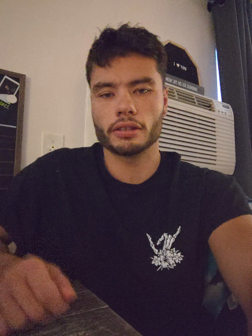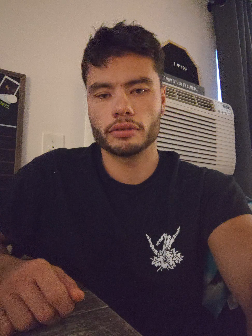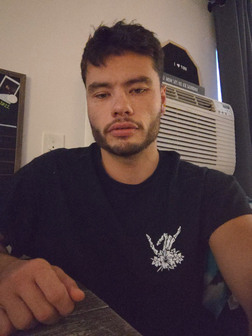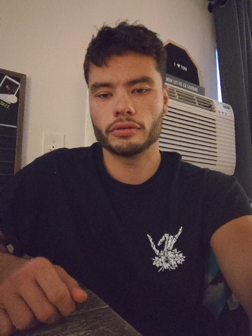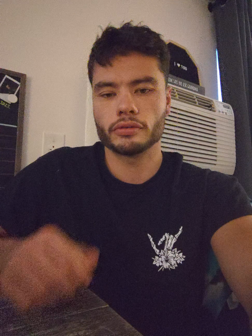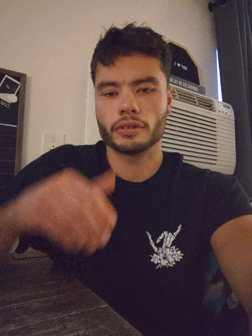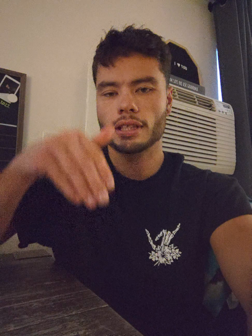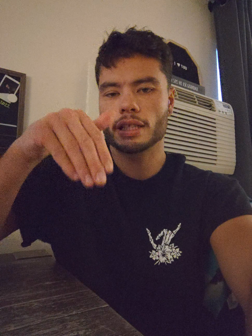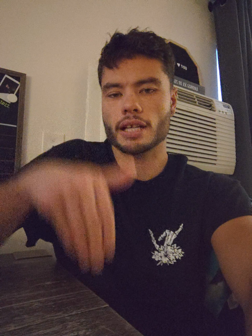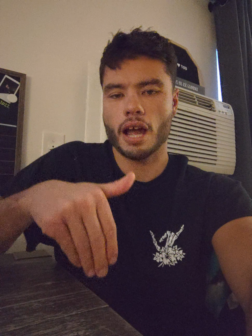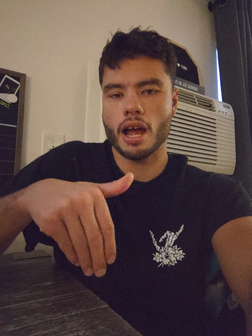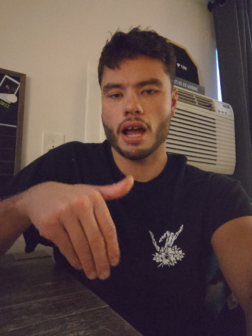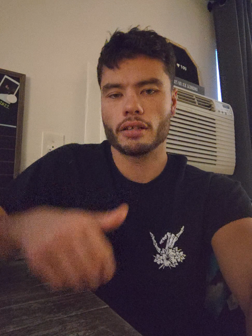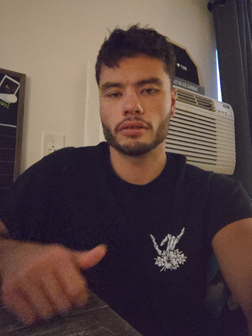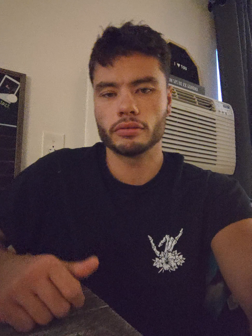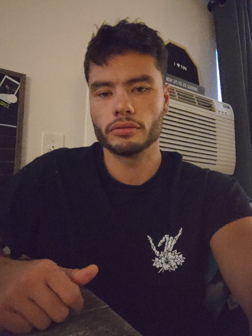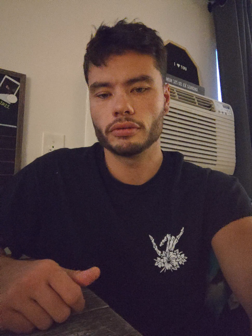night